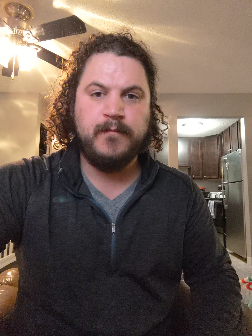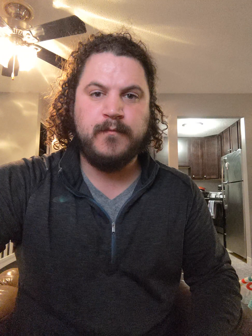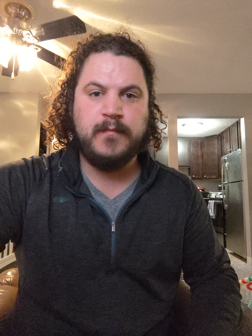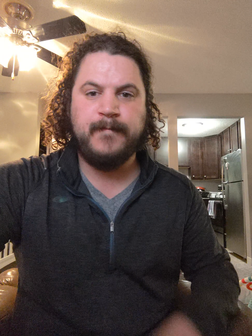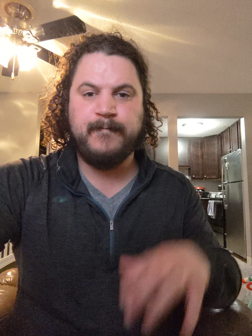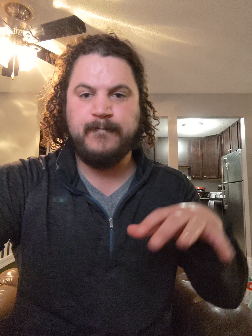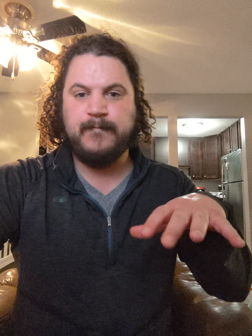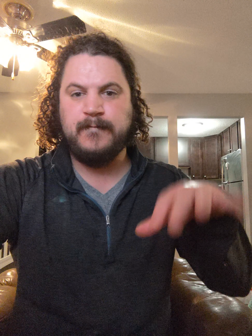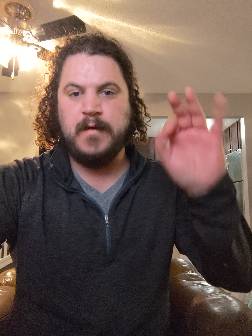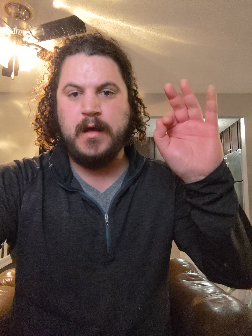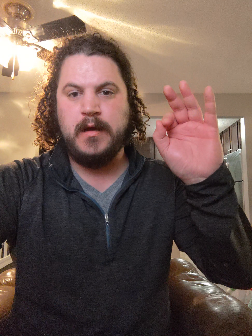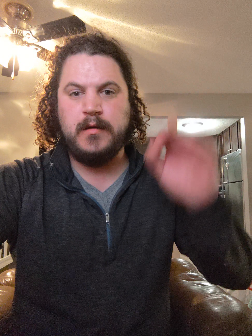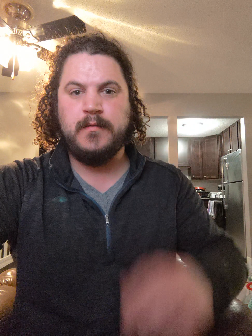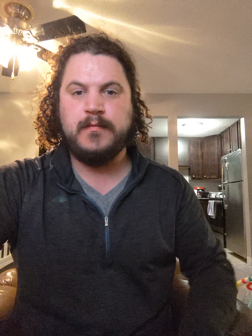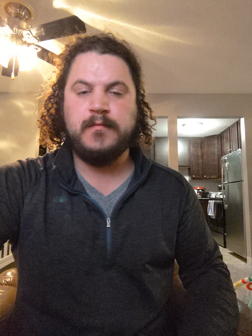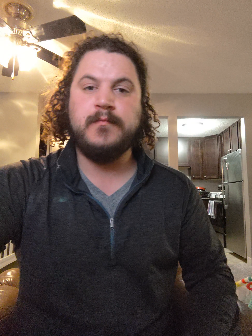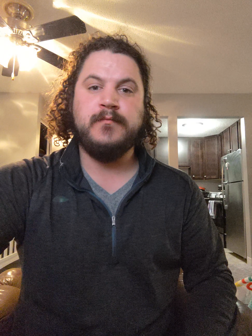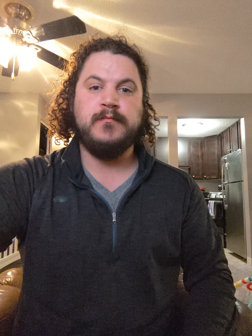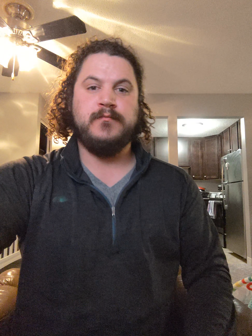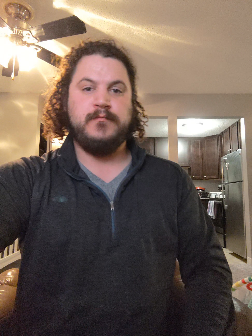find